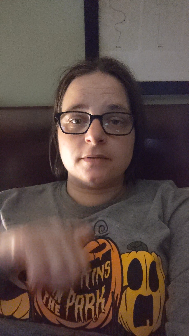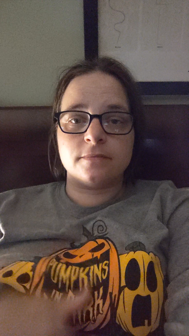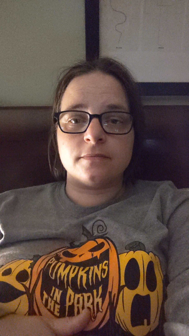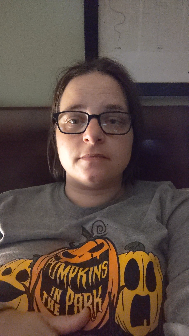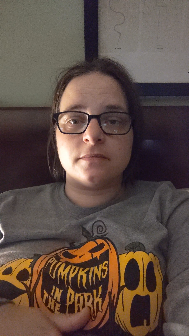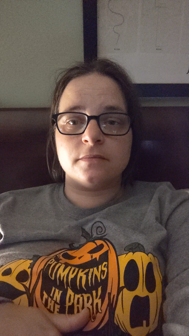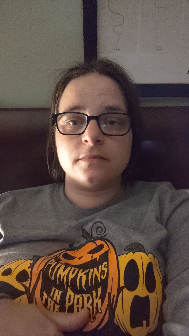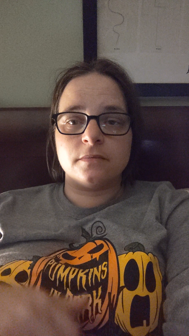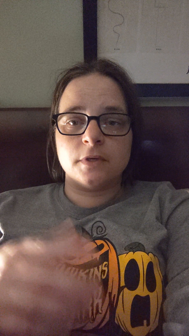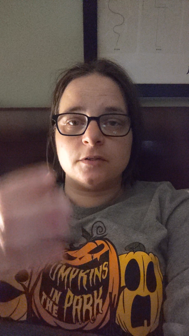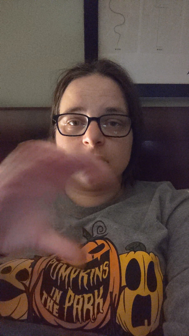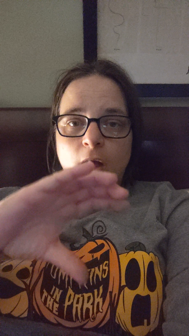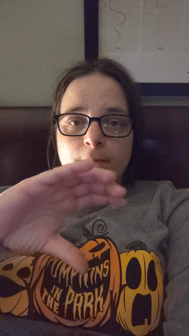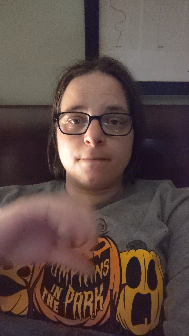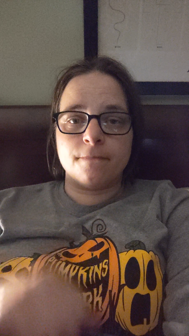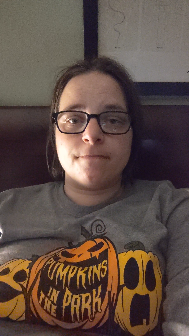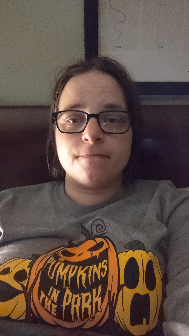dump